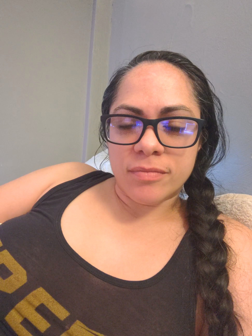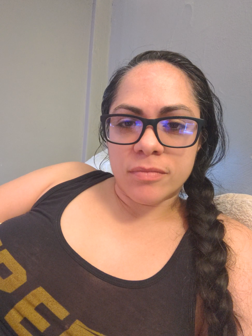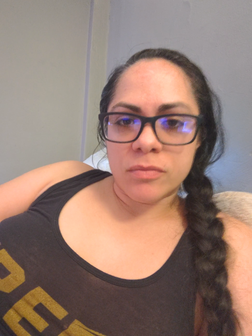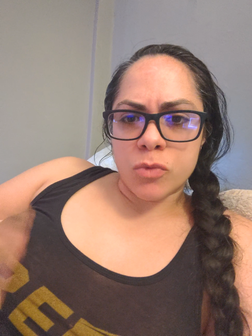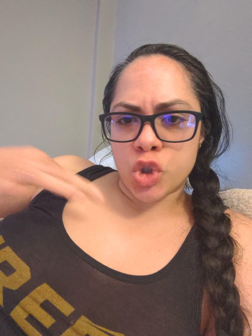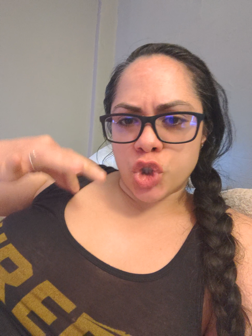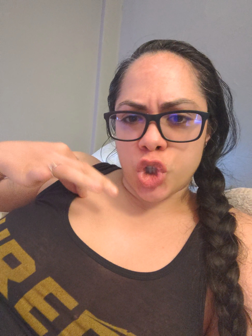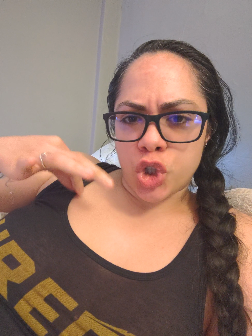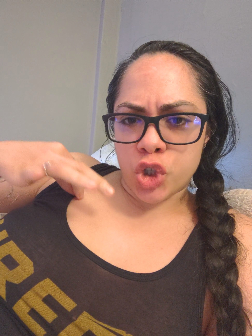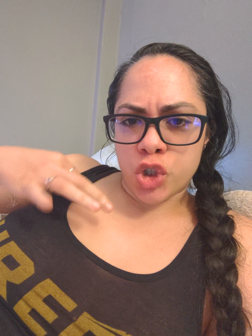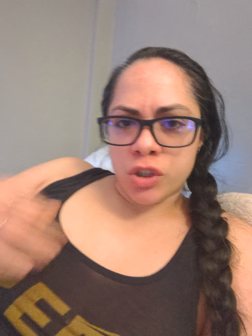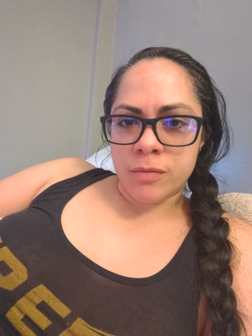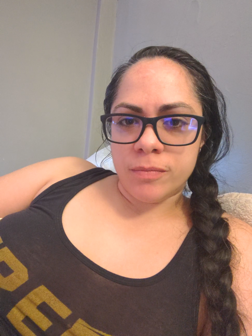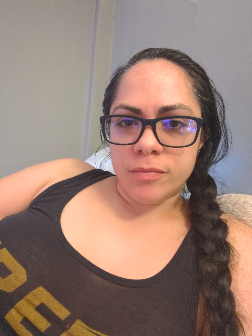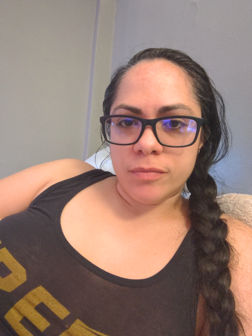shirt